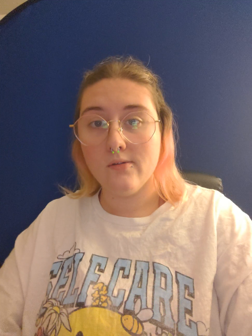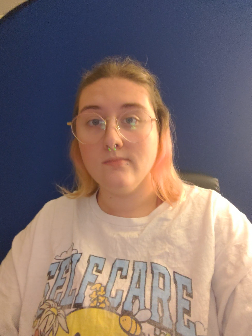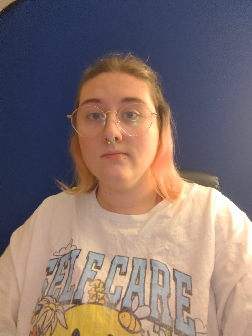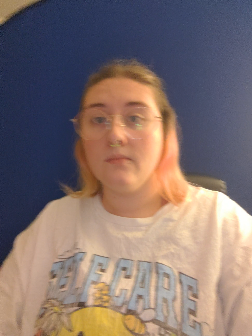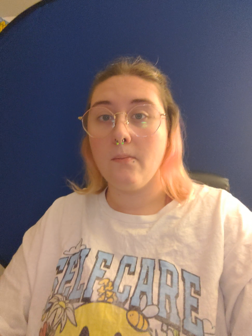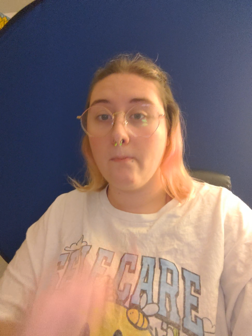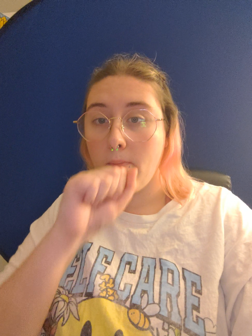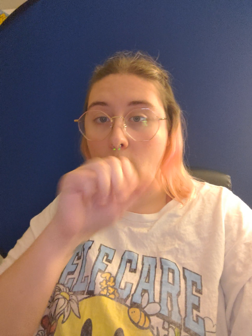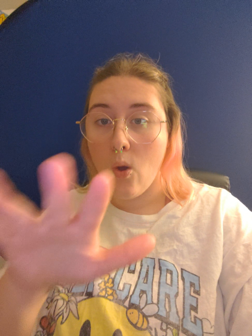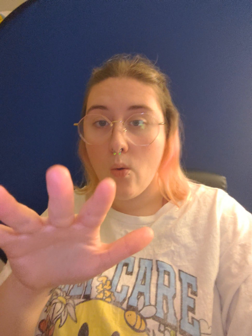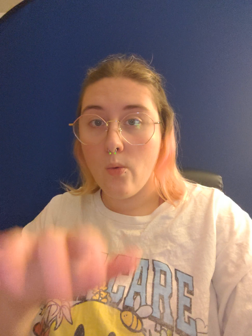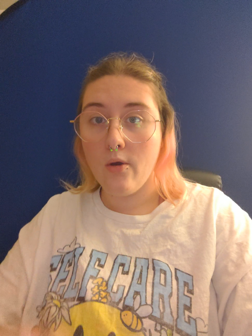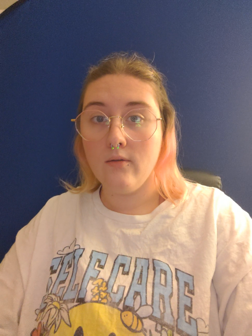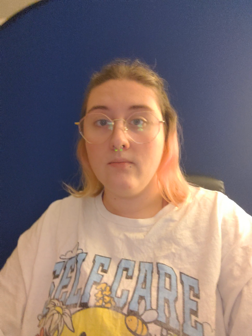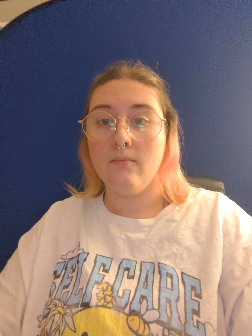blow